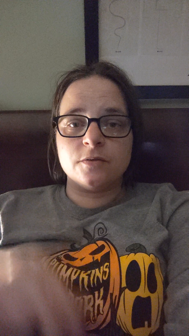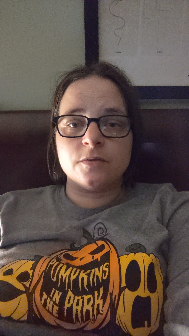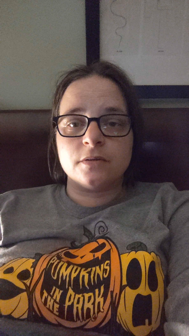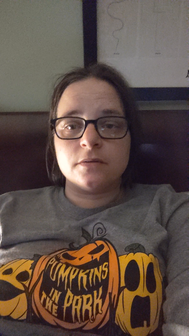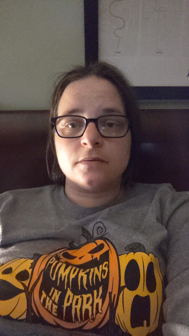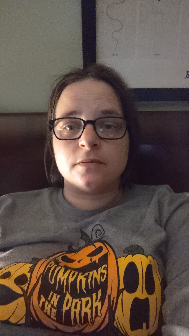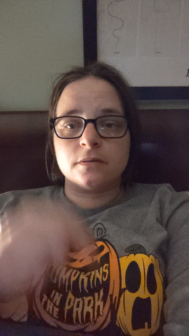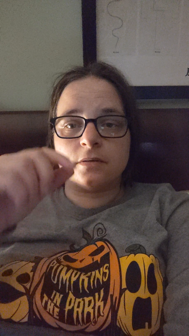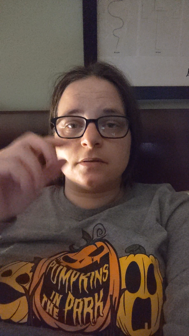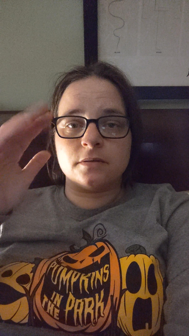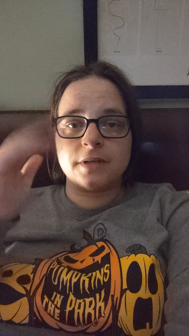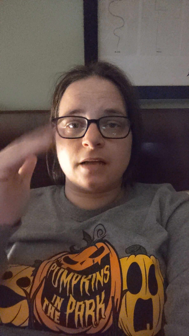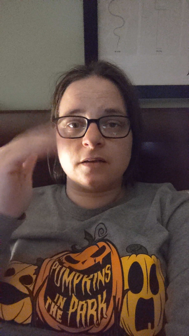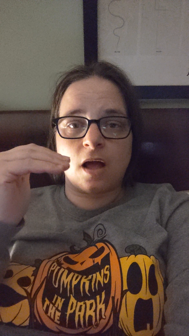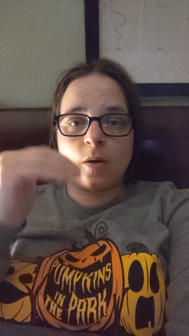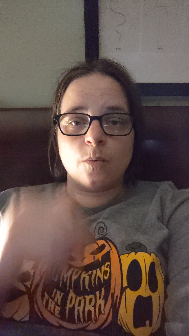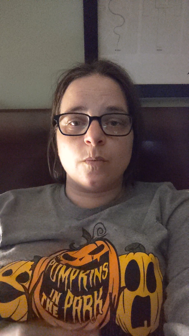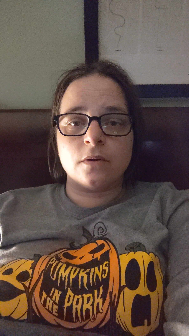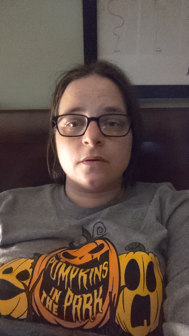downtown